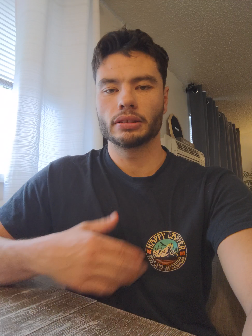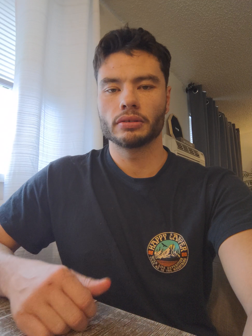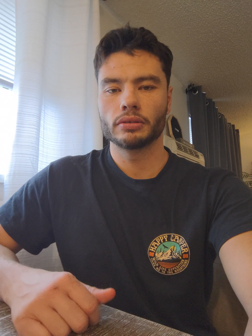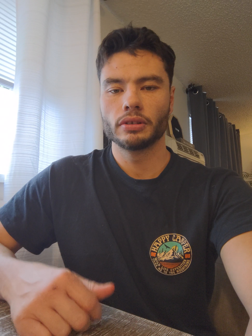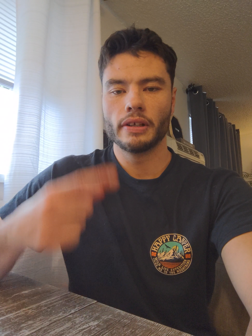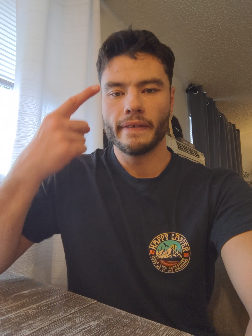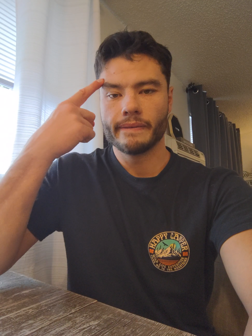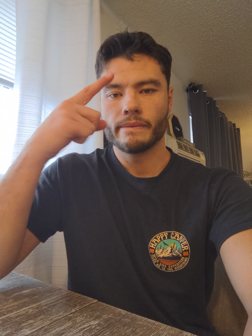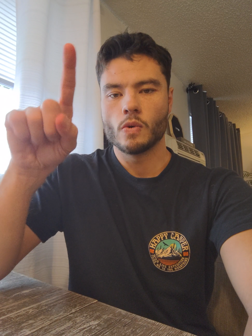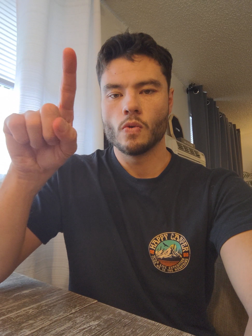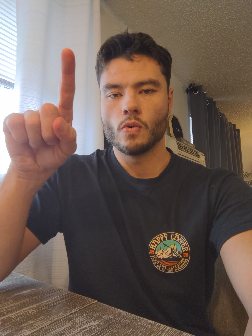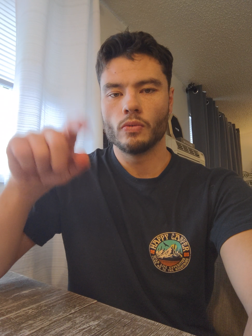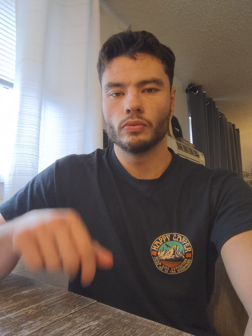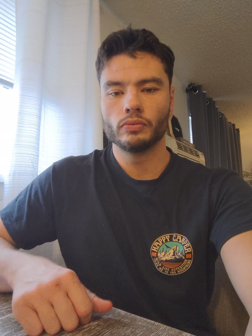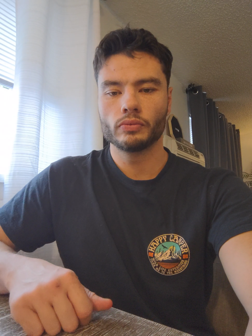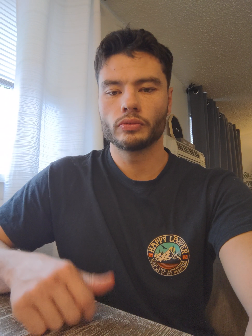for